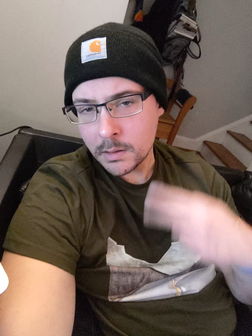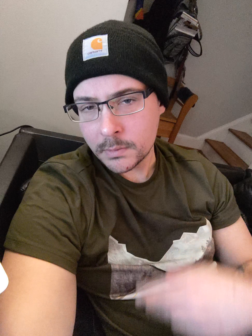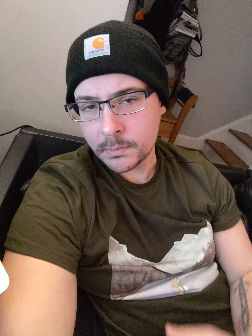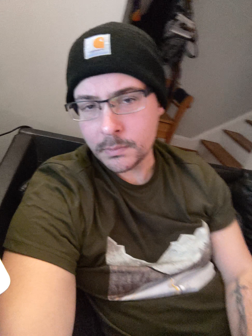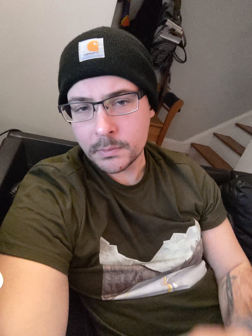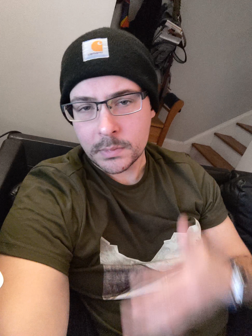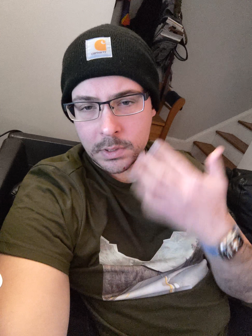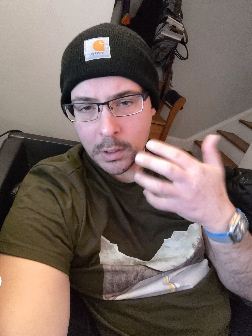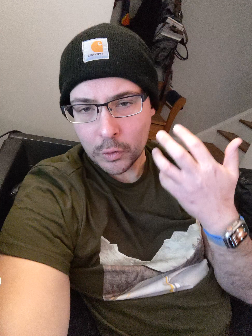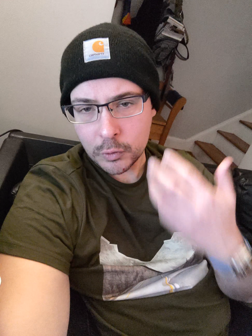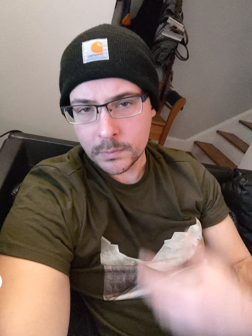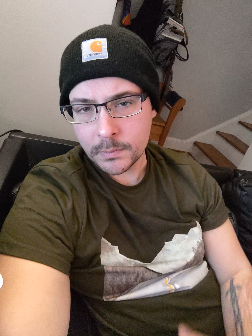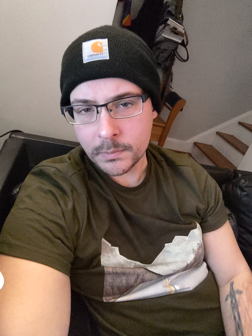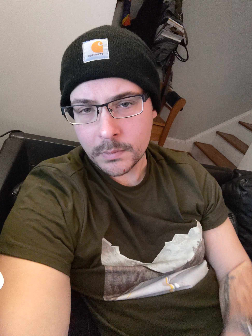tiger